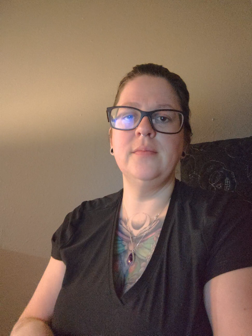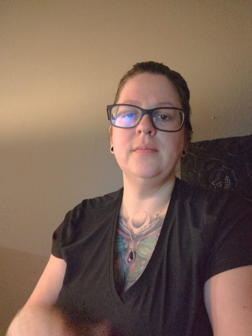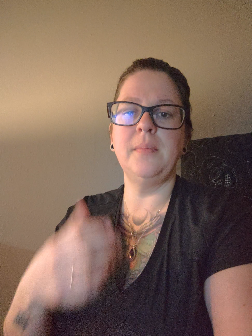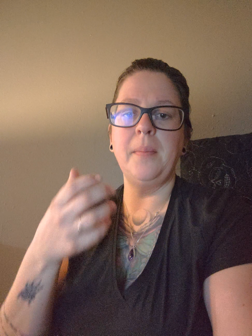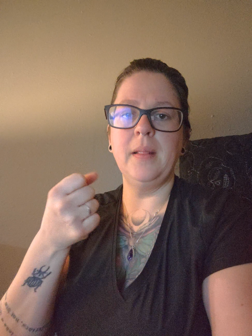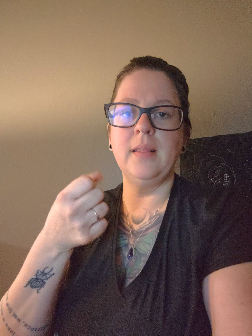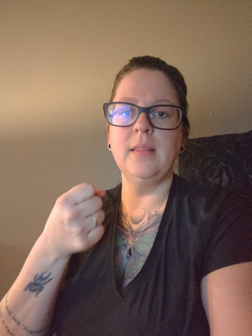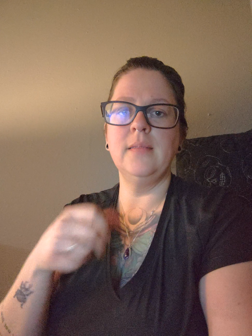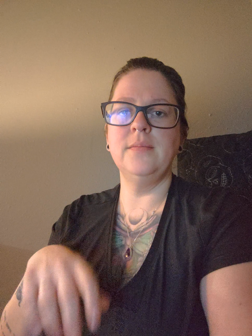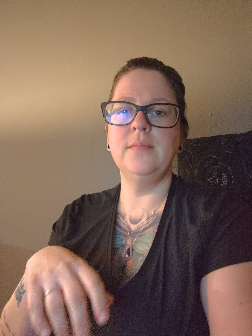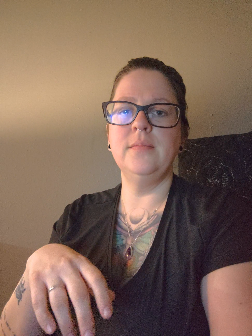milk